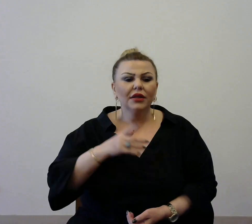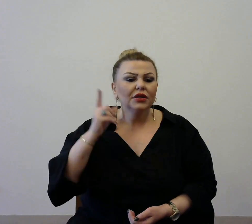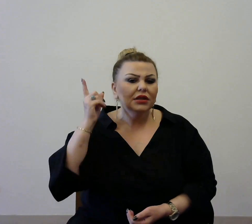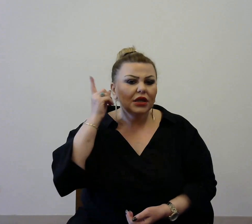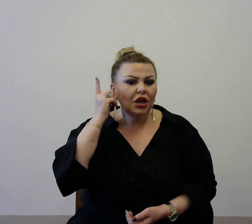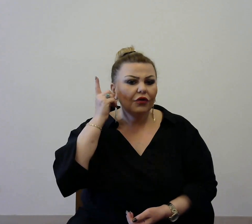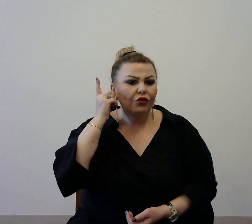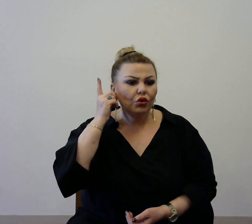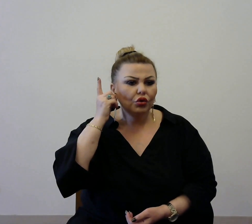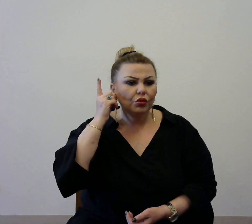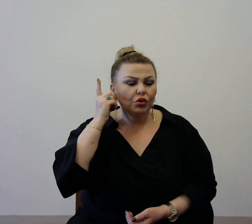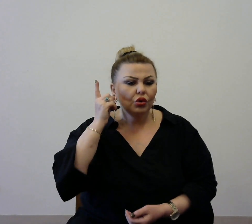telefon